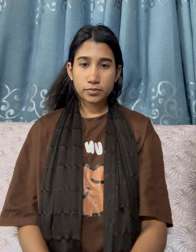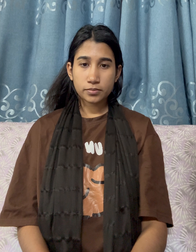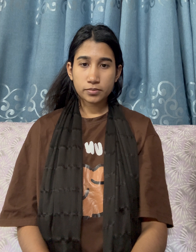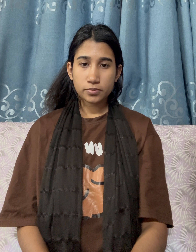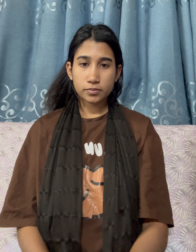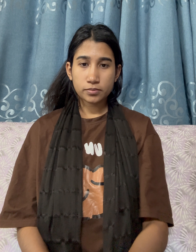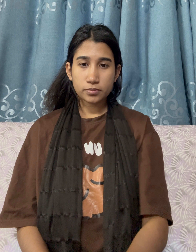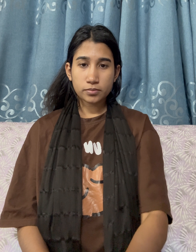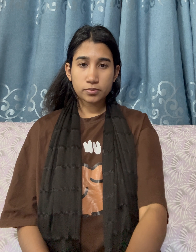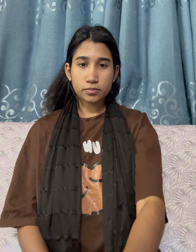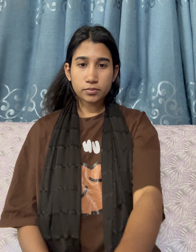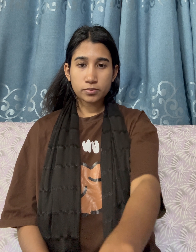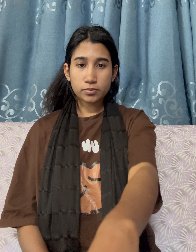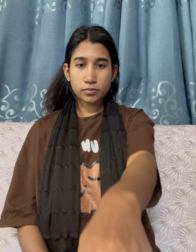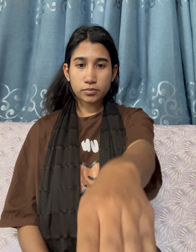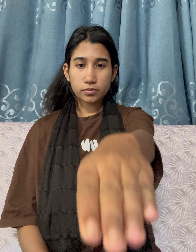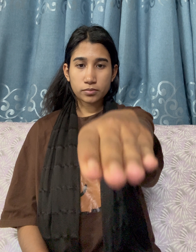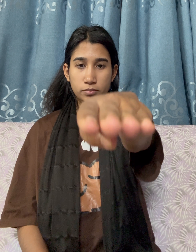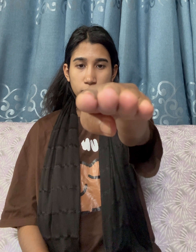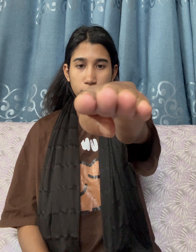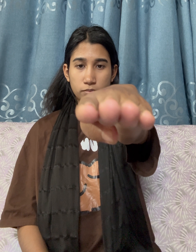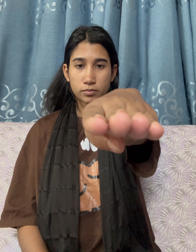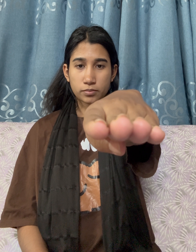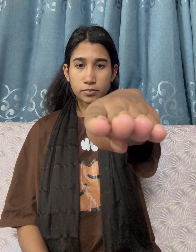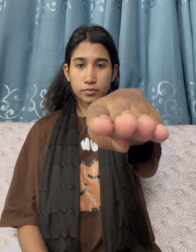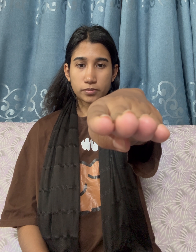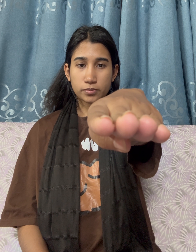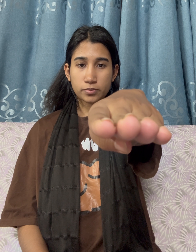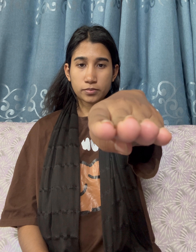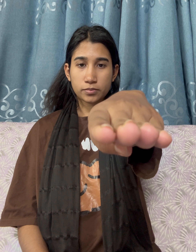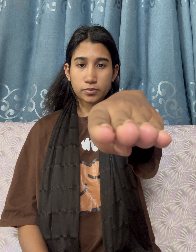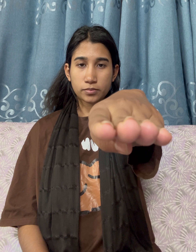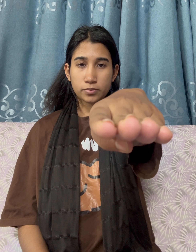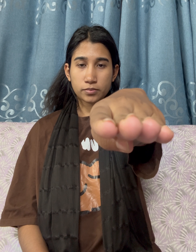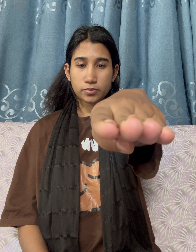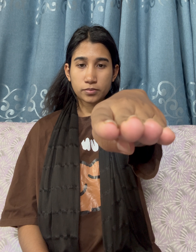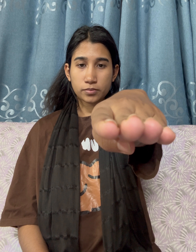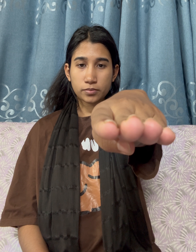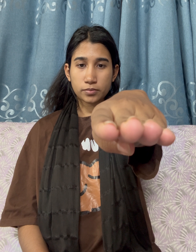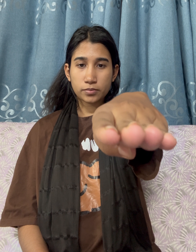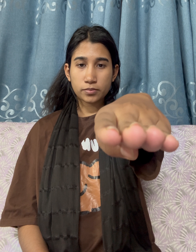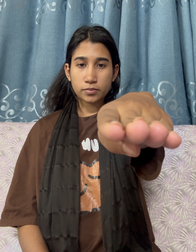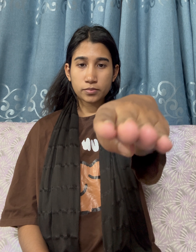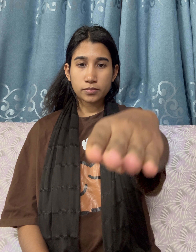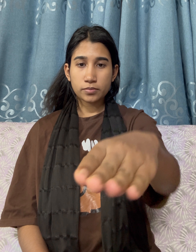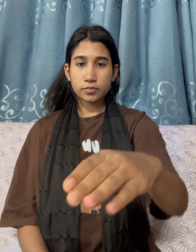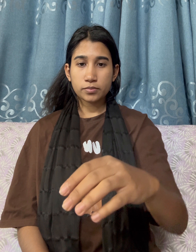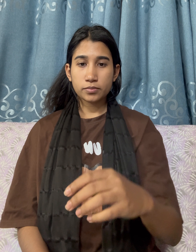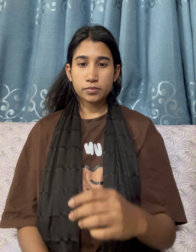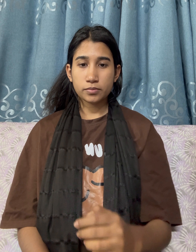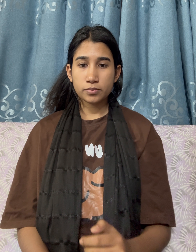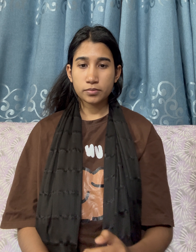শপথ নেয়া